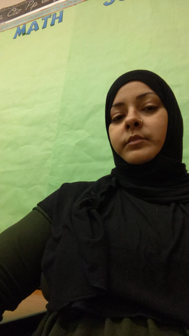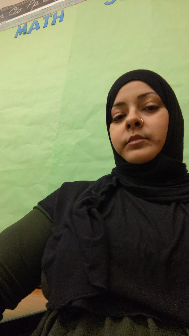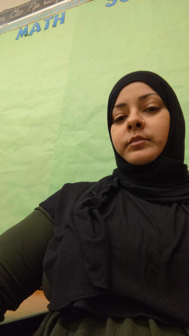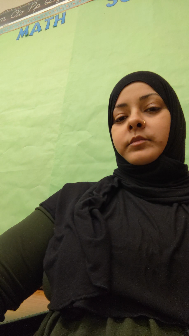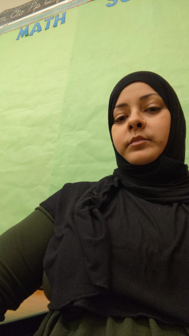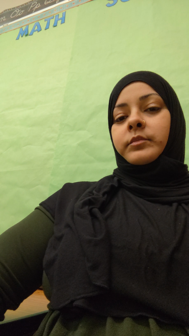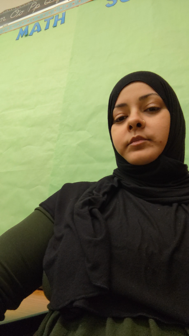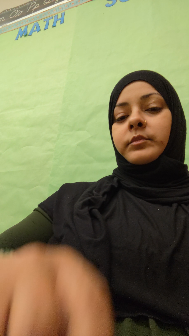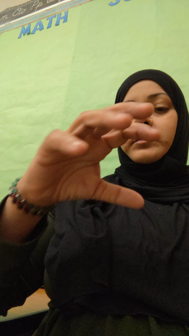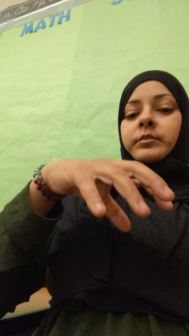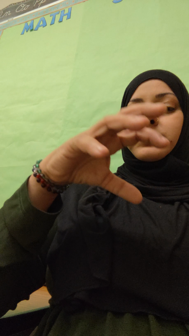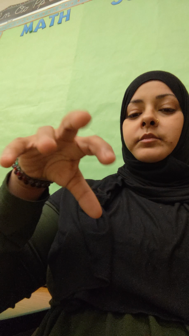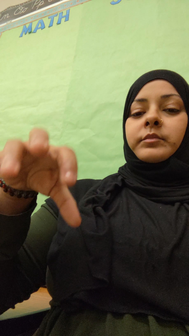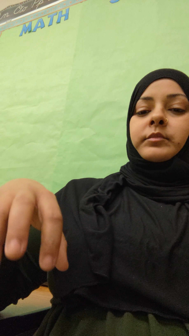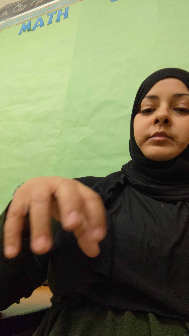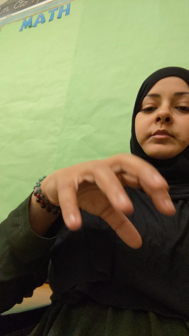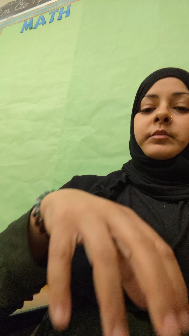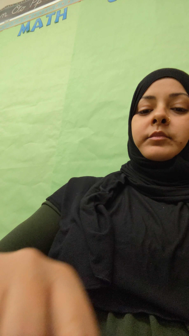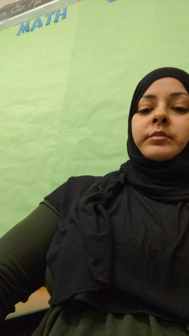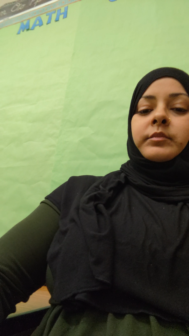block